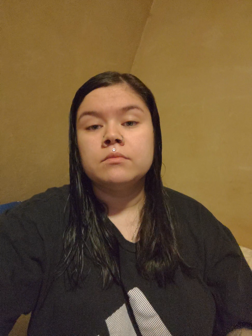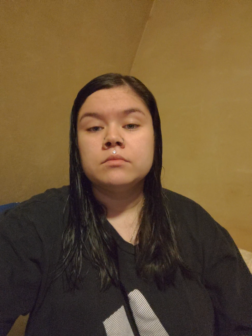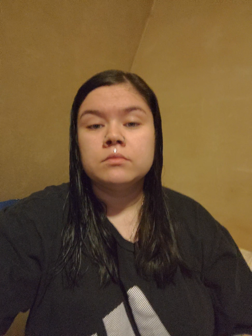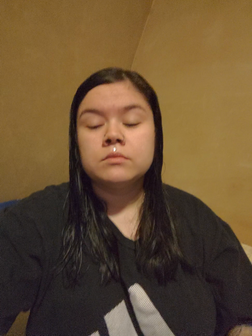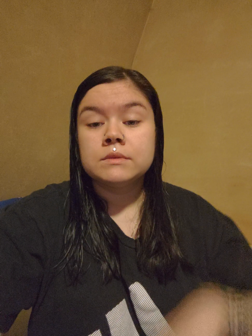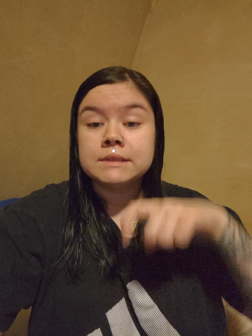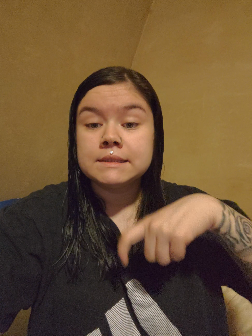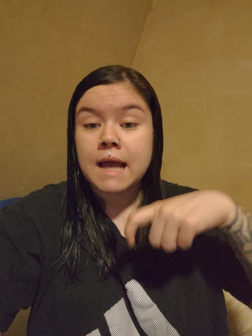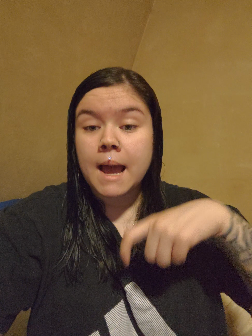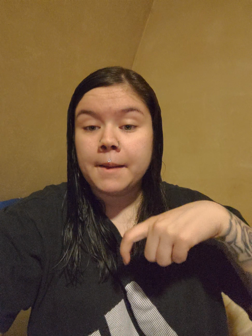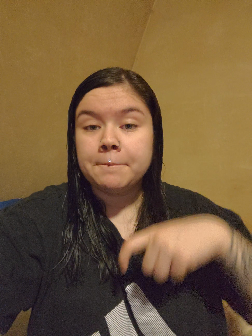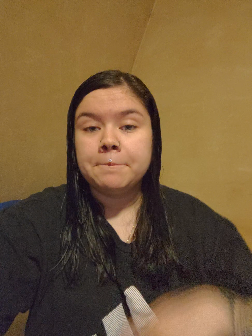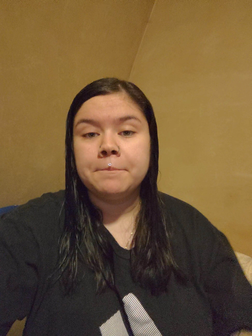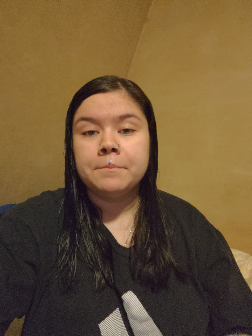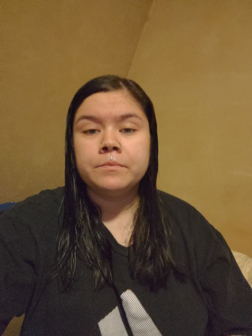time